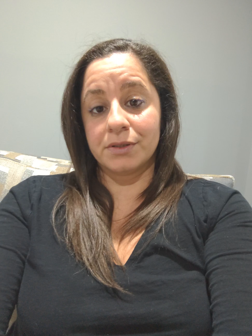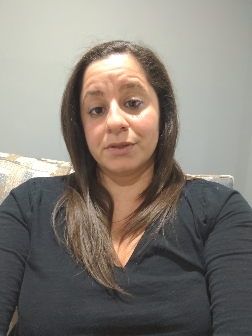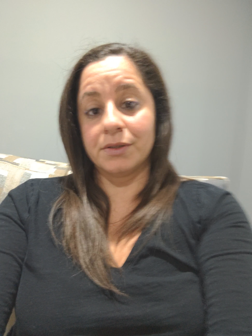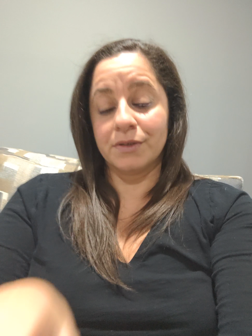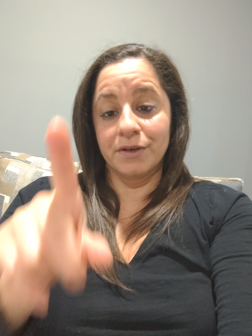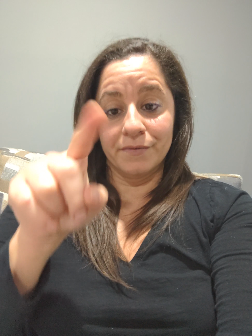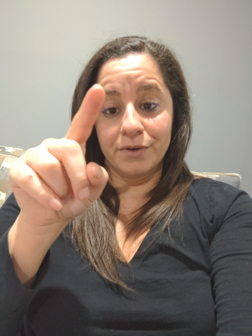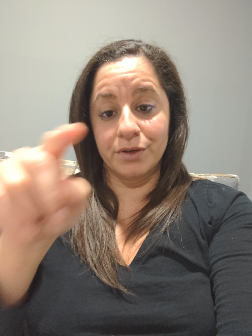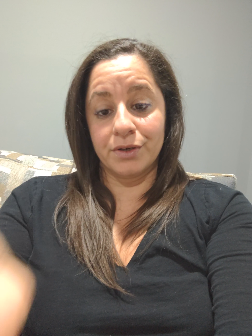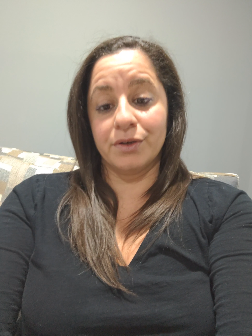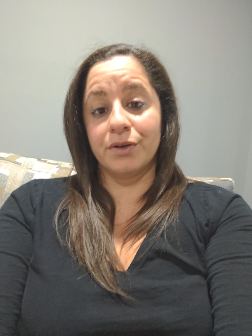finger